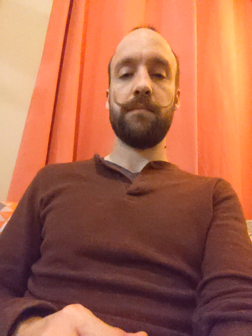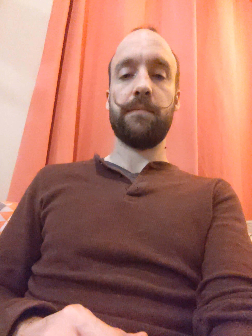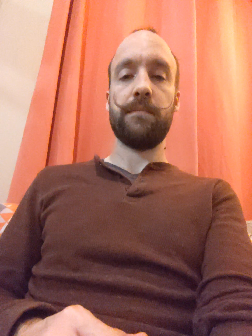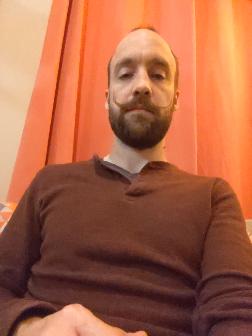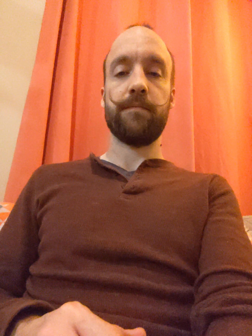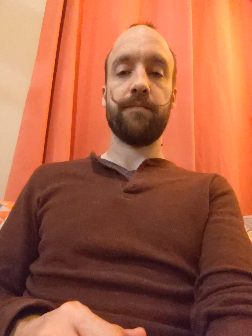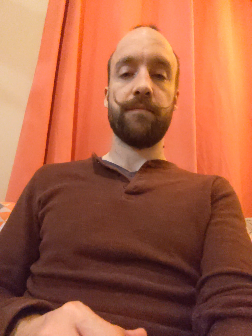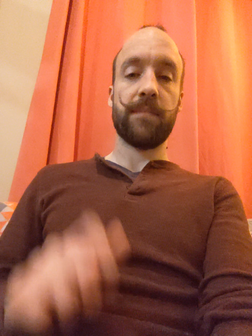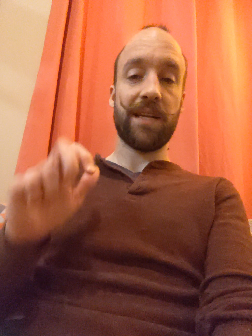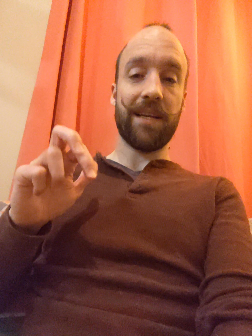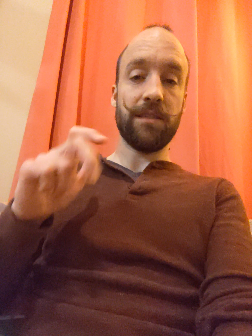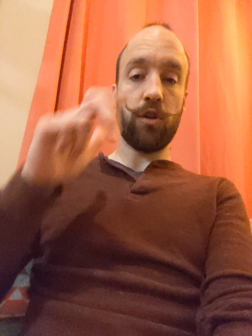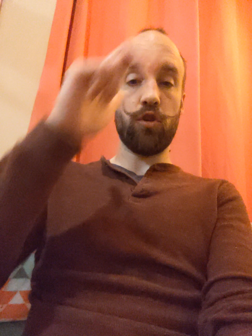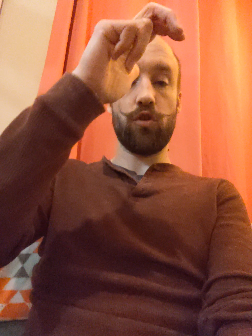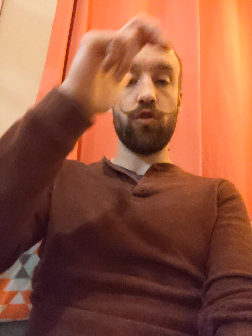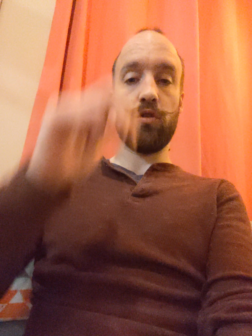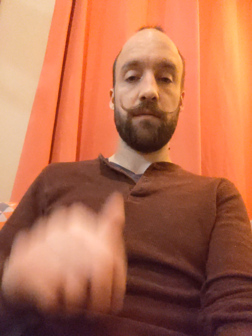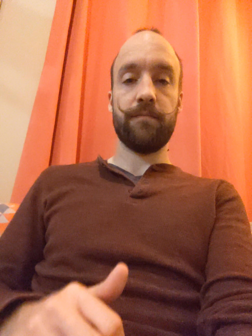stairs